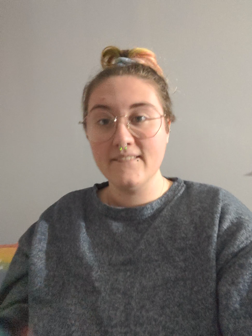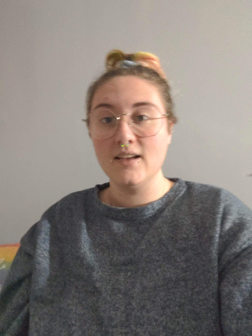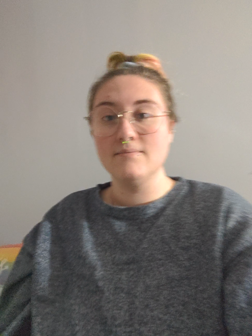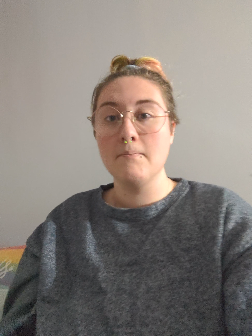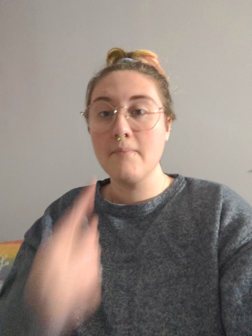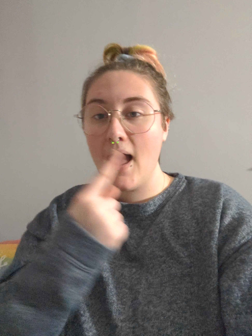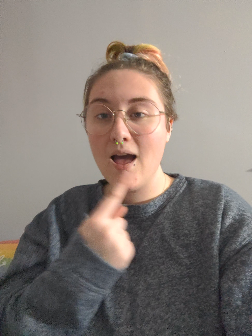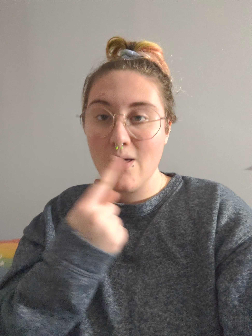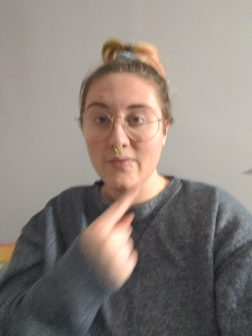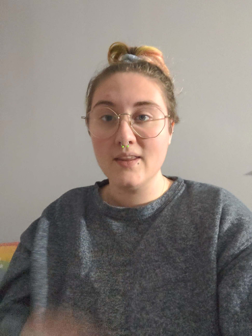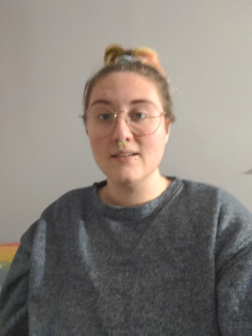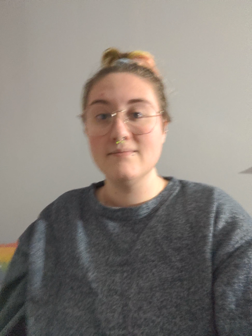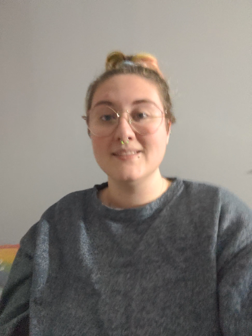mouth